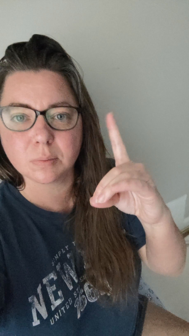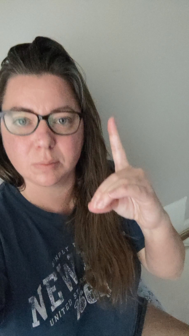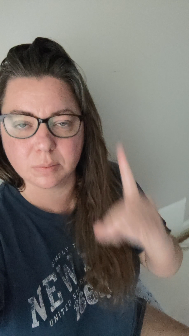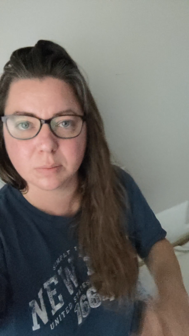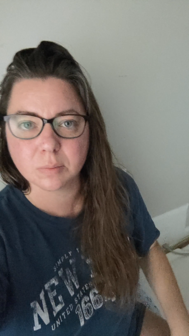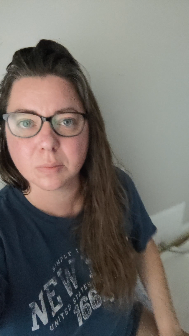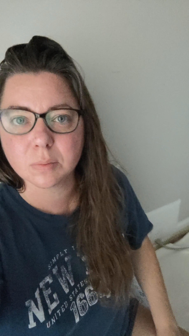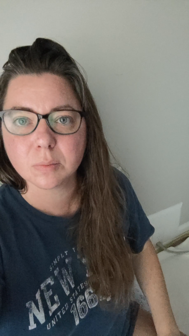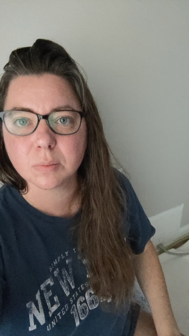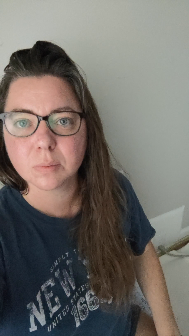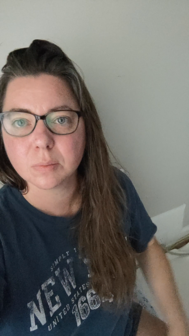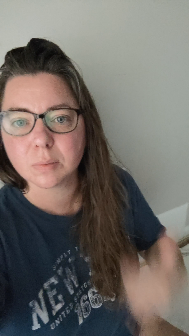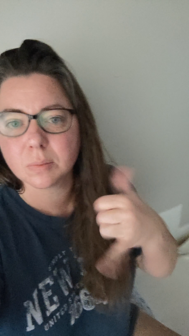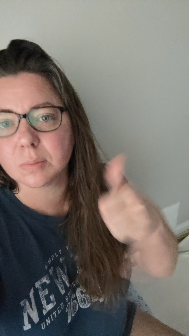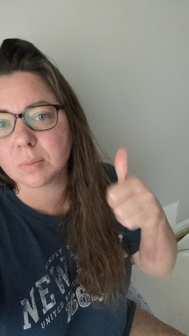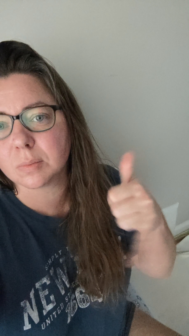play